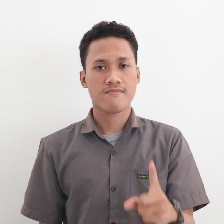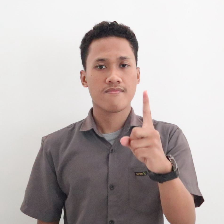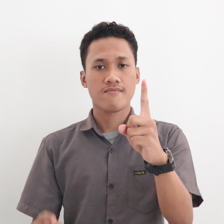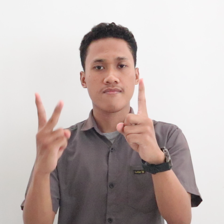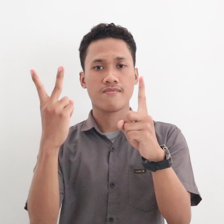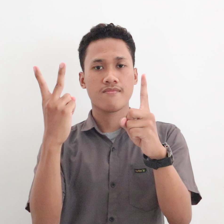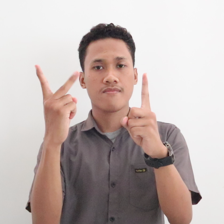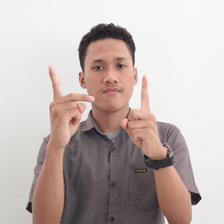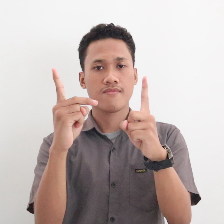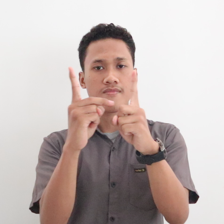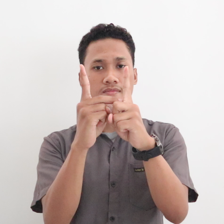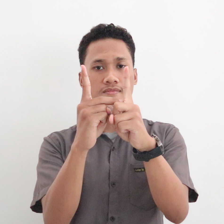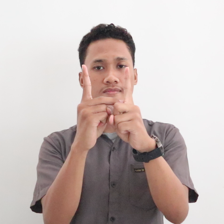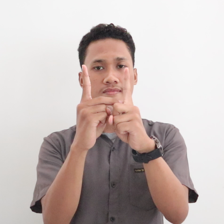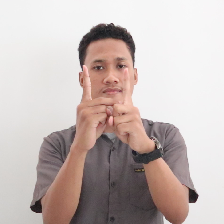H